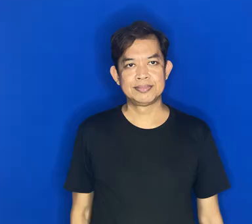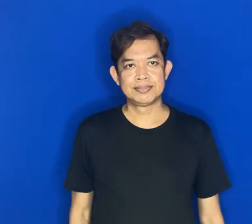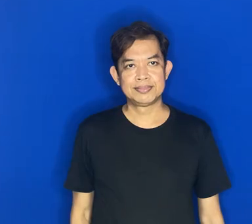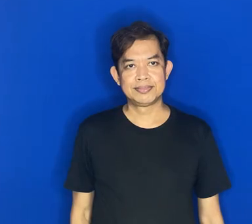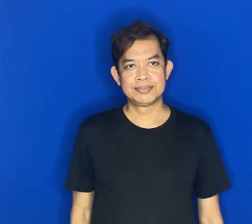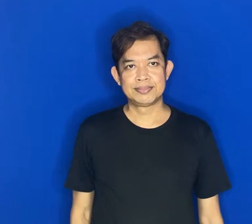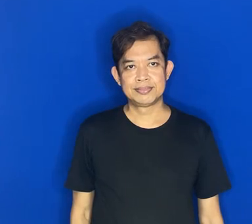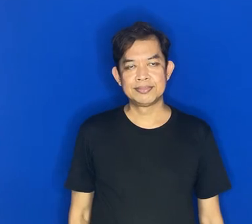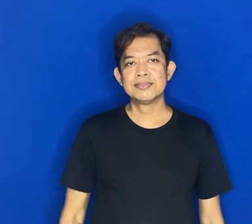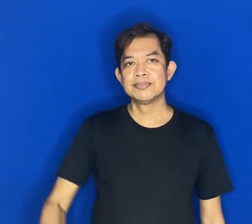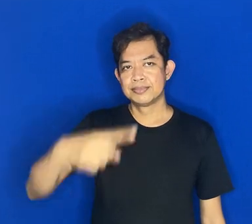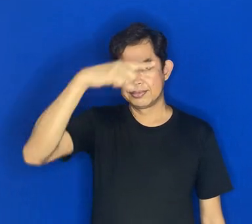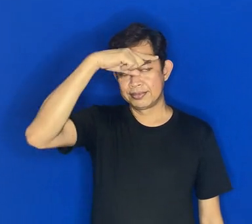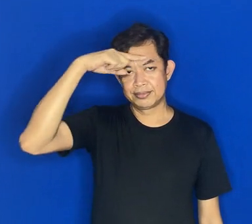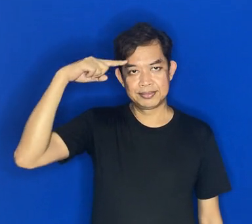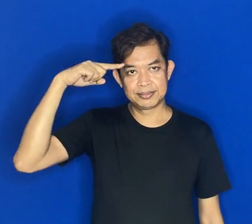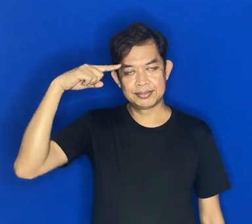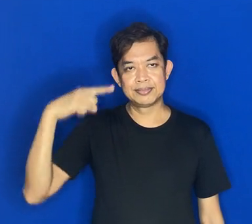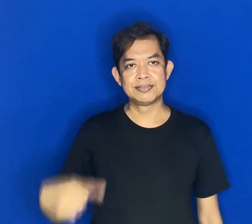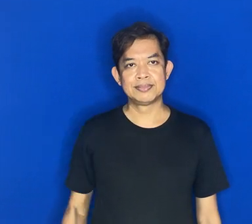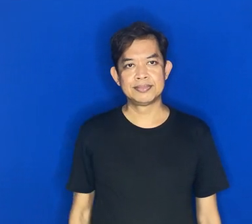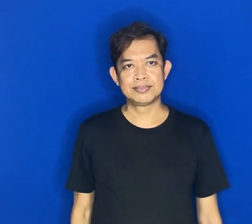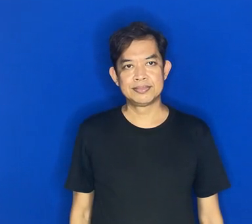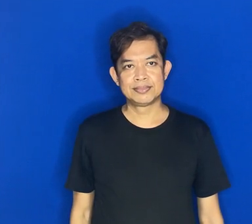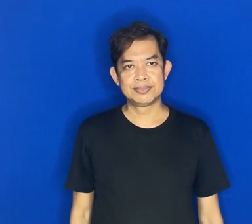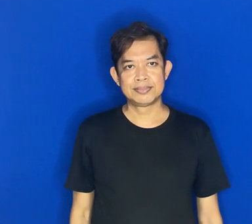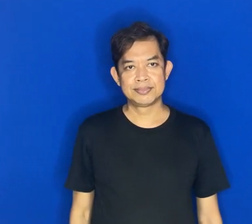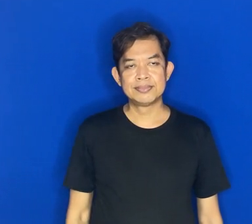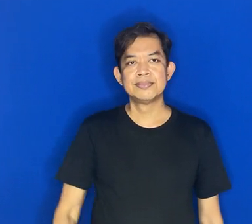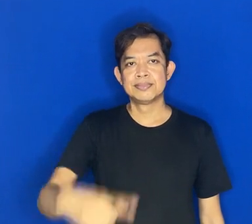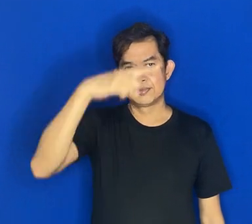black